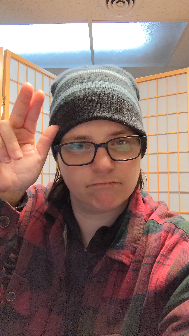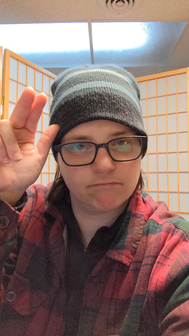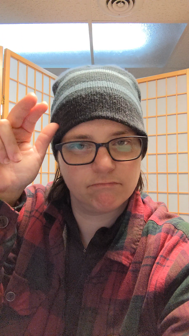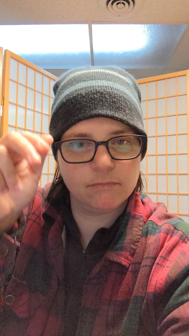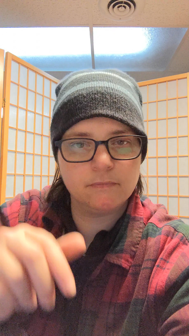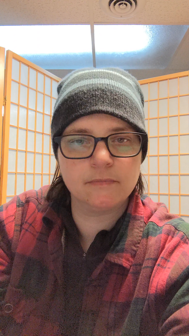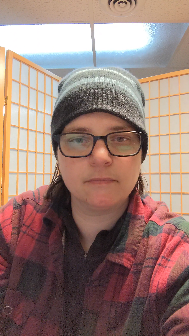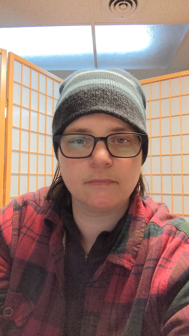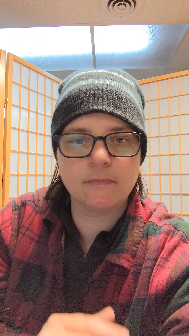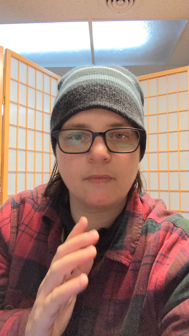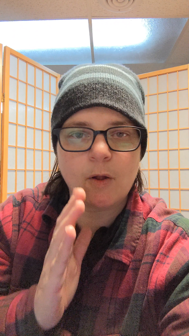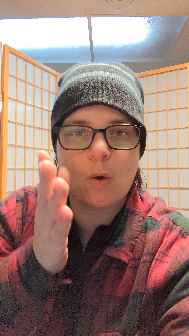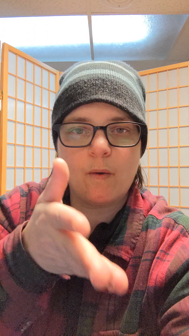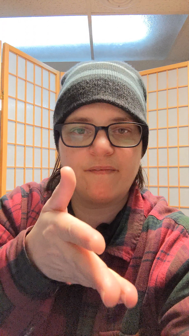over